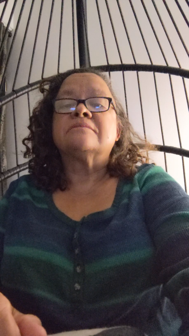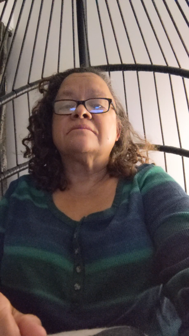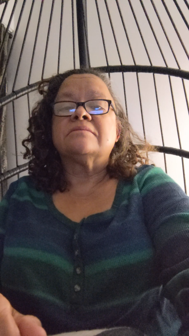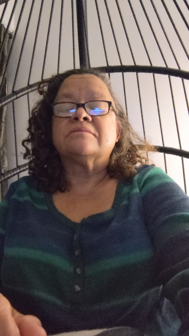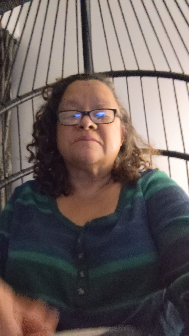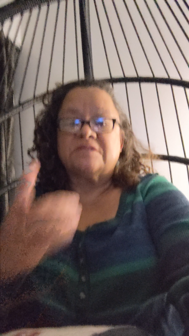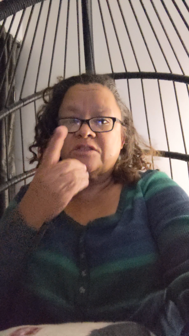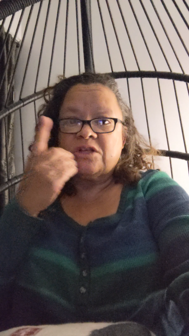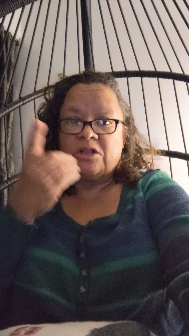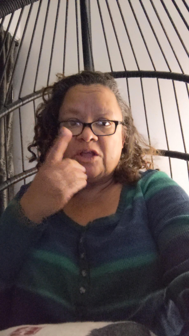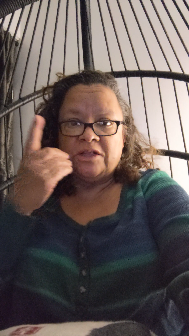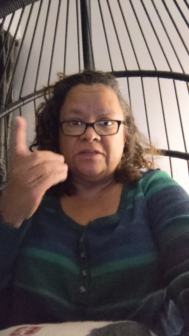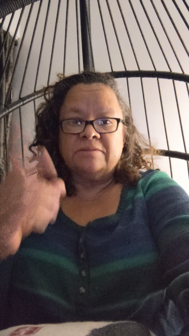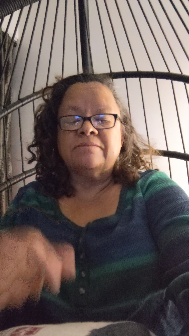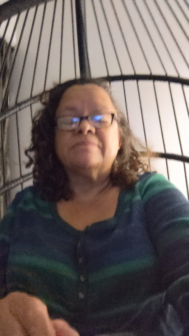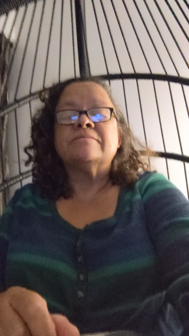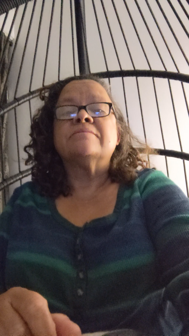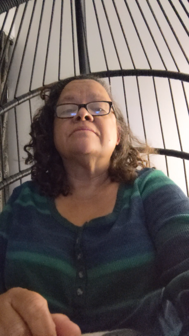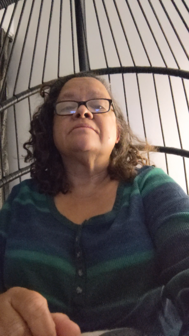dinner